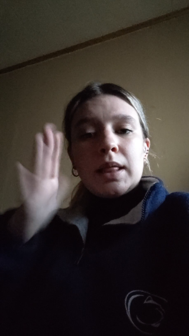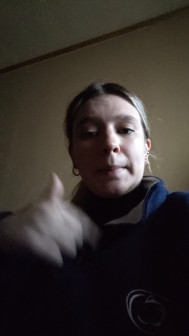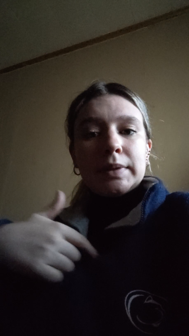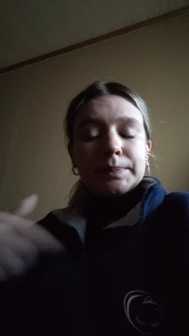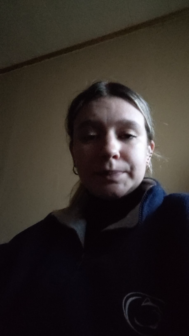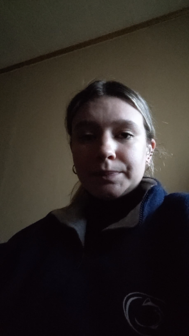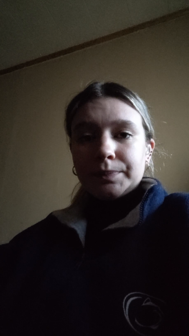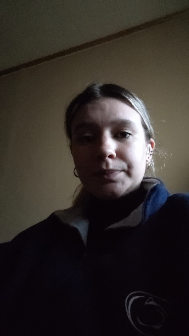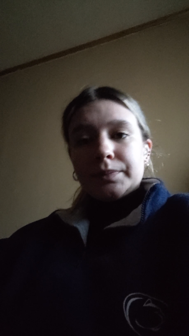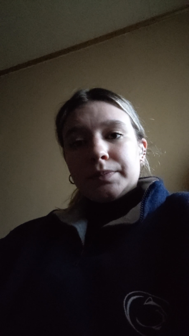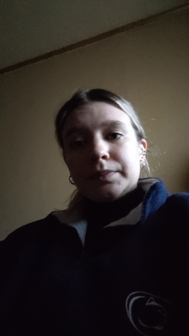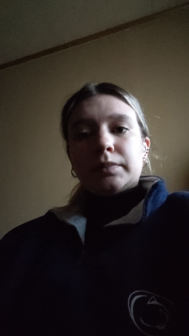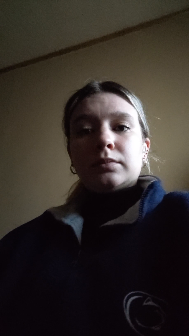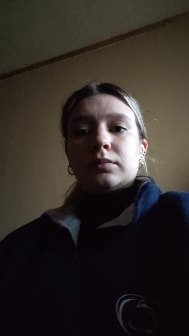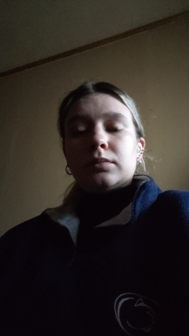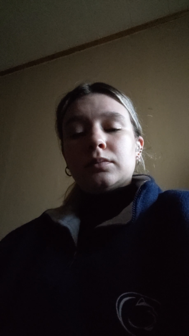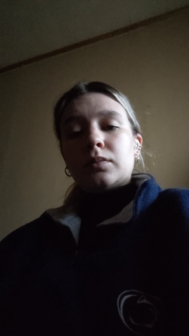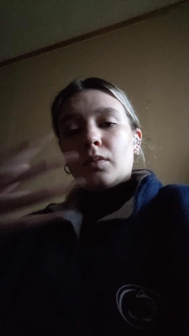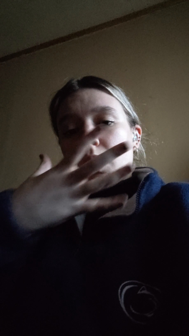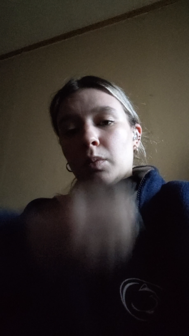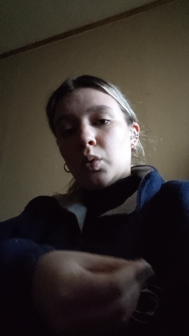poor